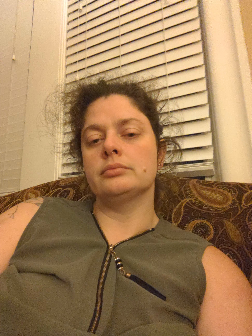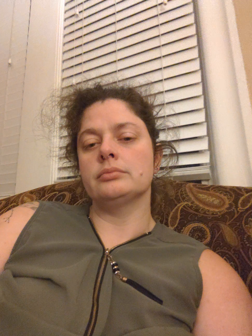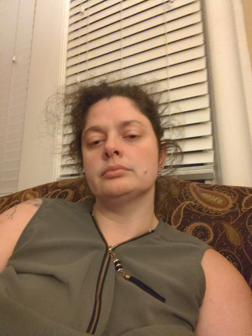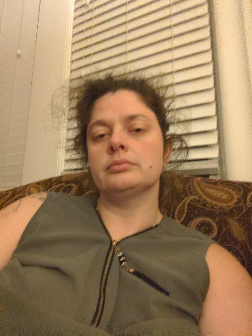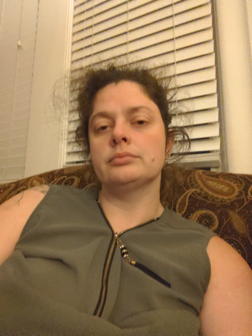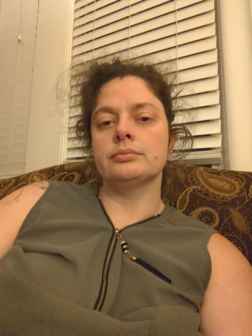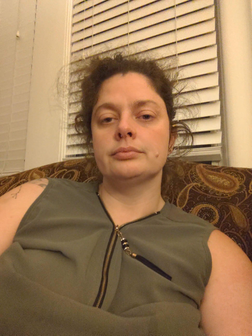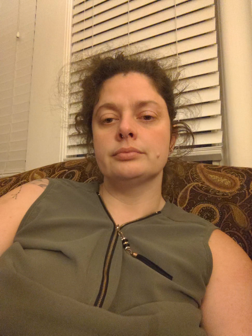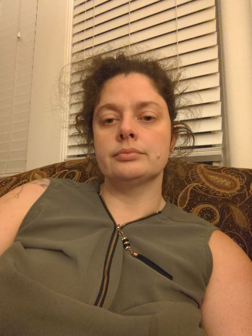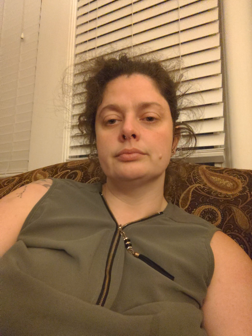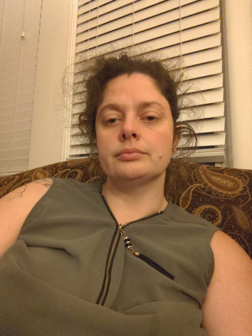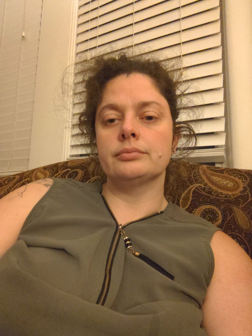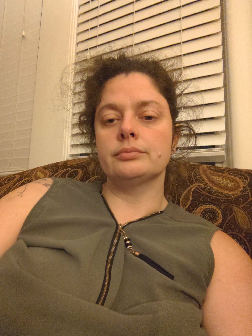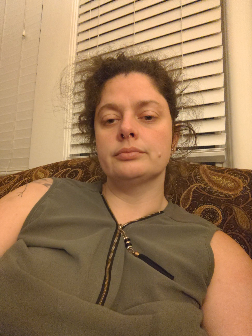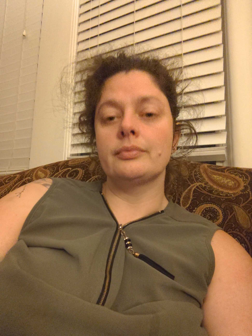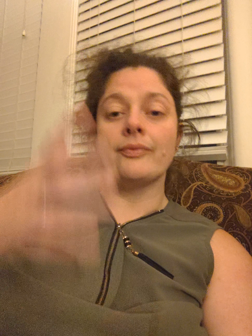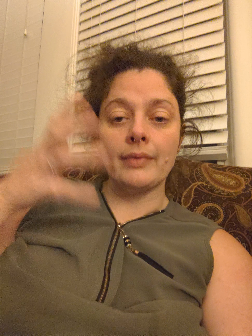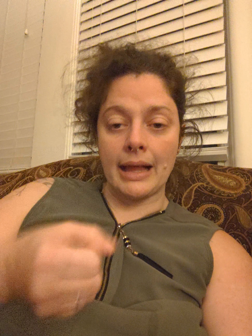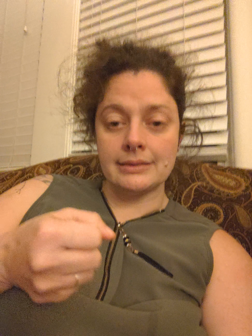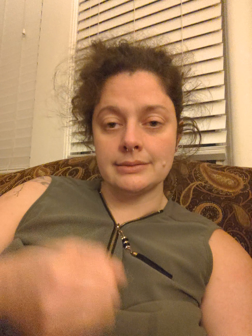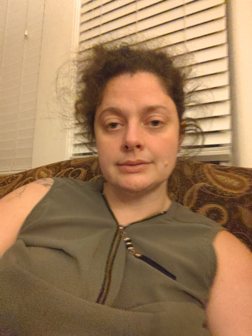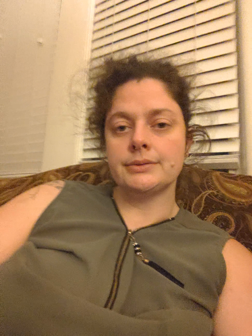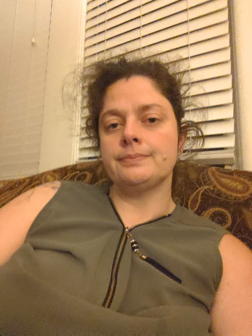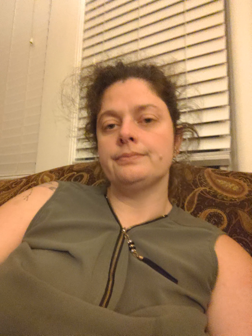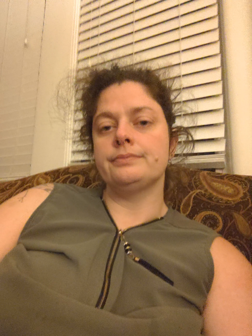fast